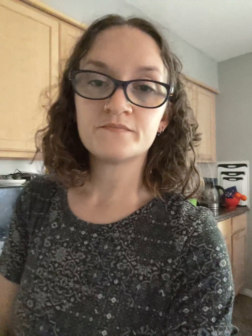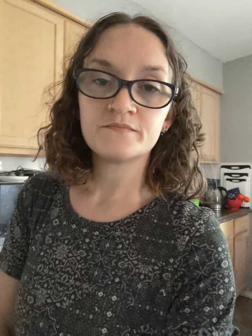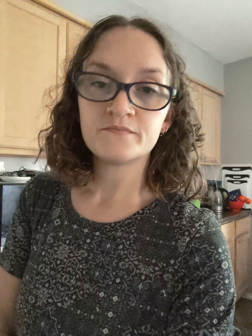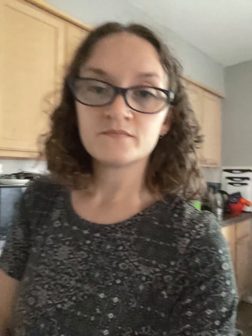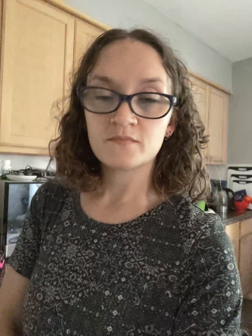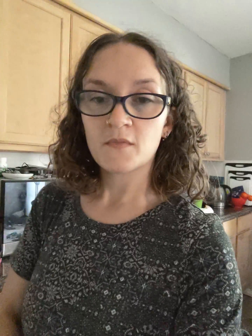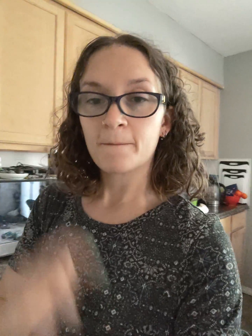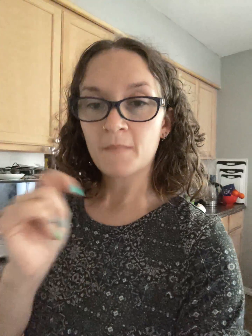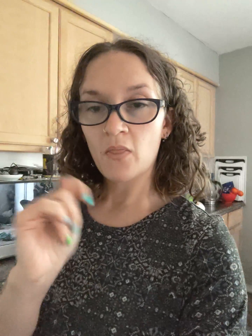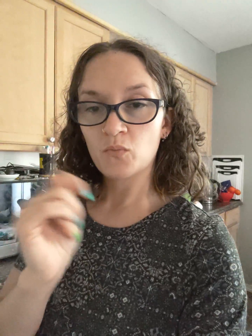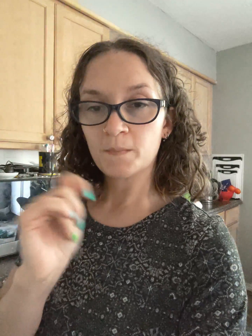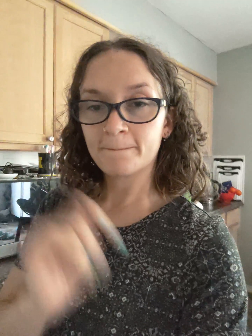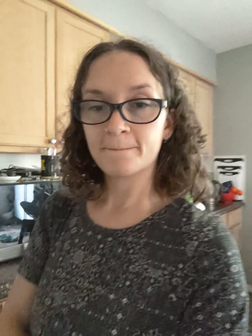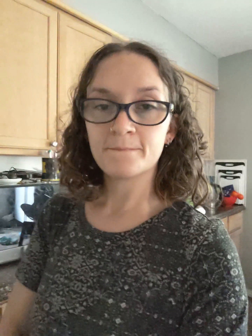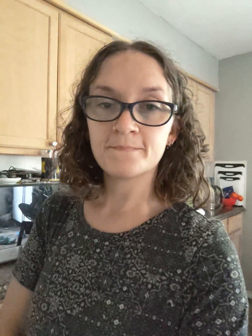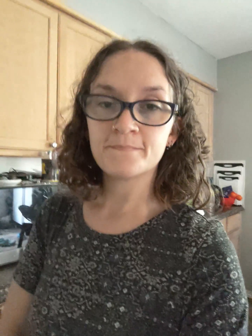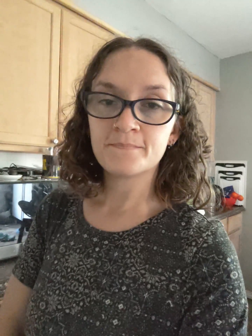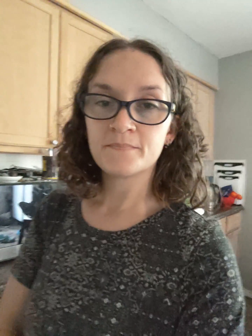bathroom